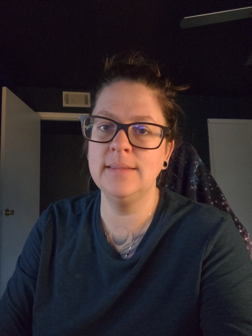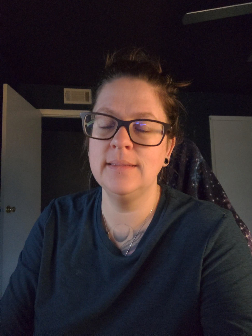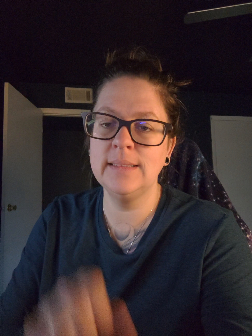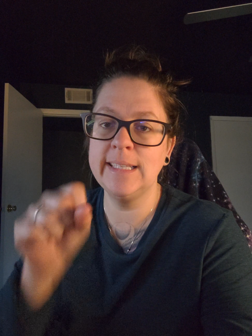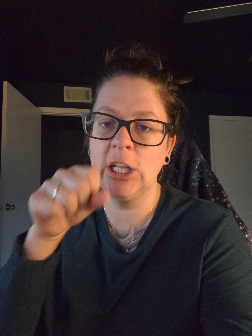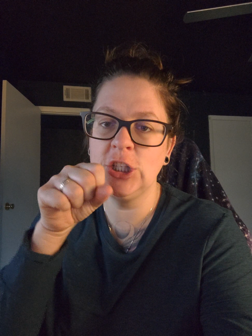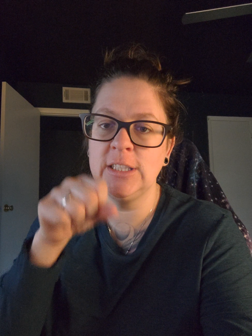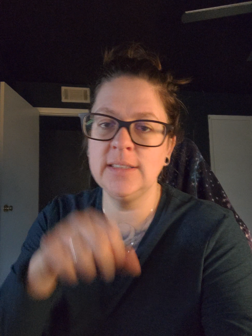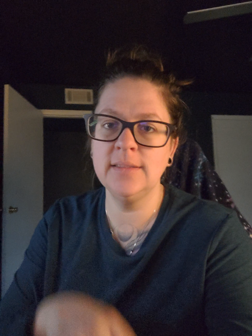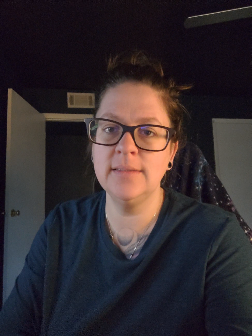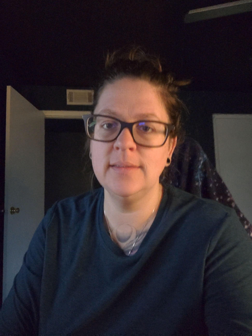carrot